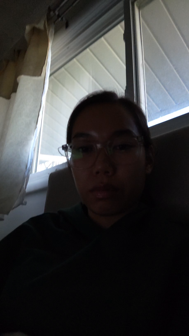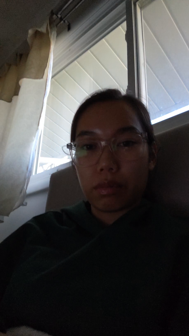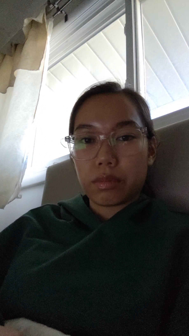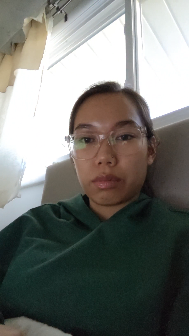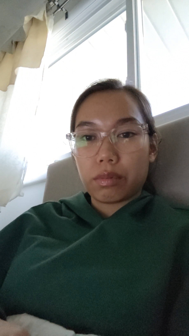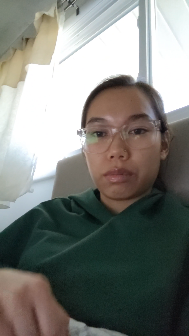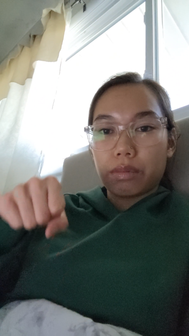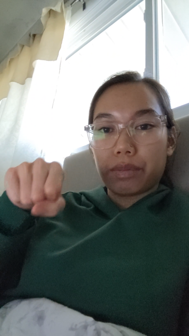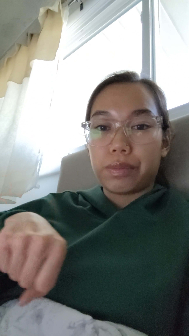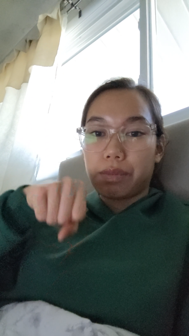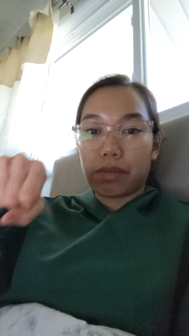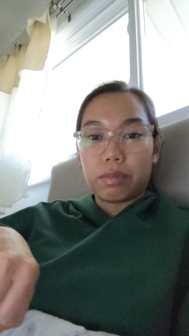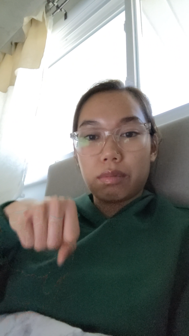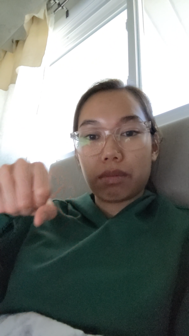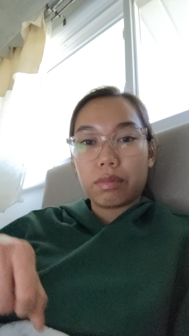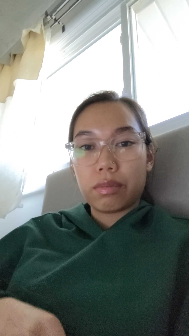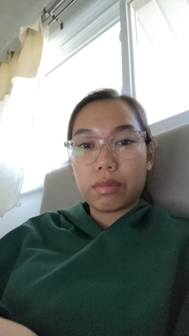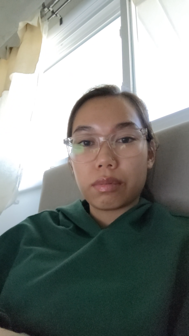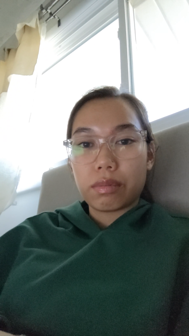bicycle